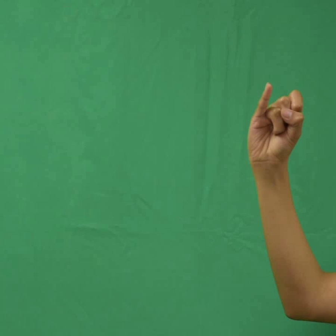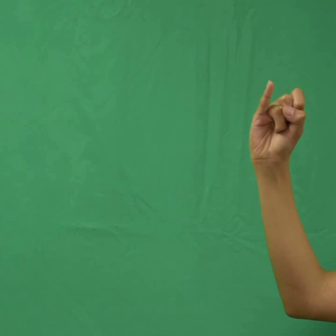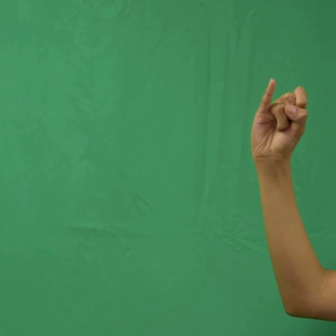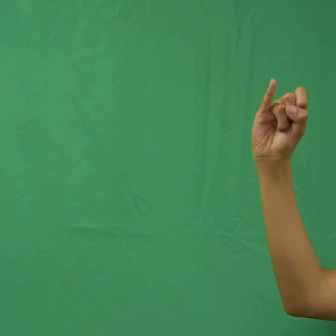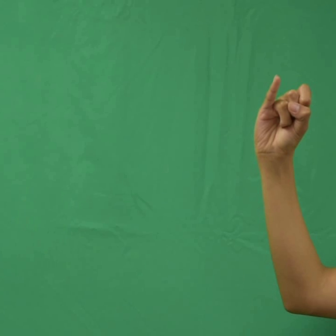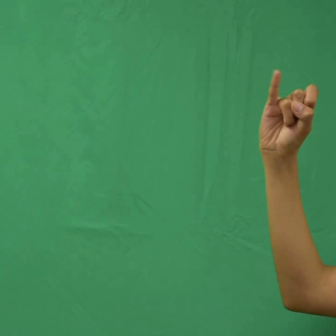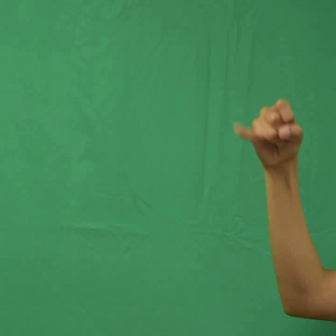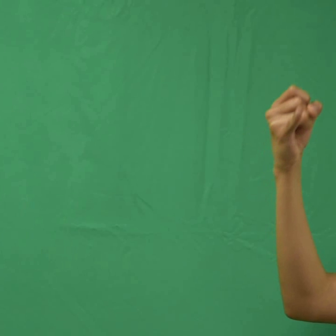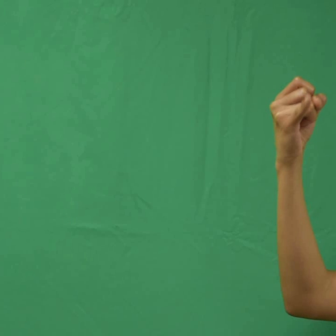J